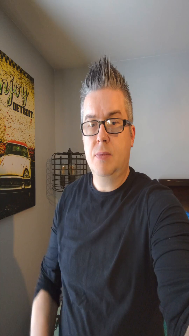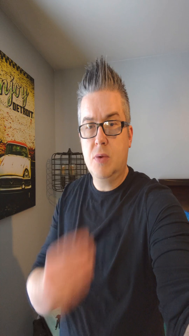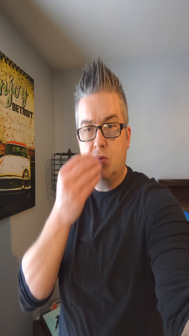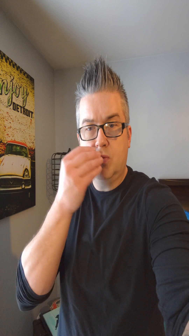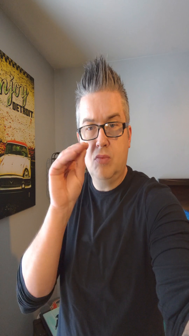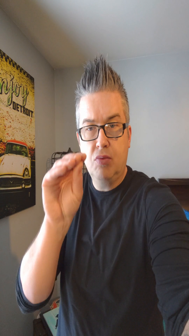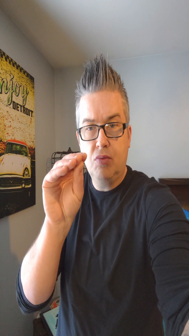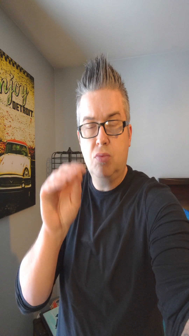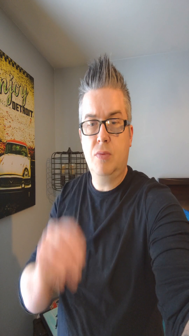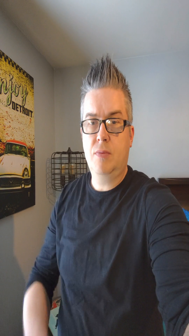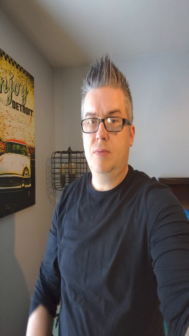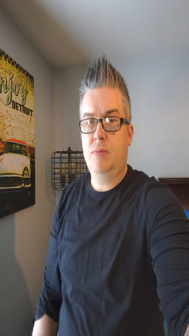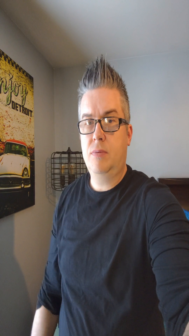kiss